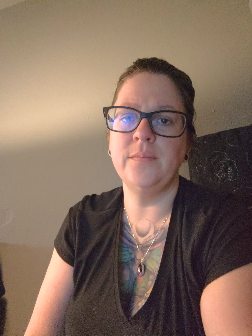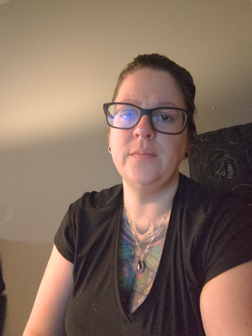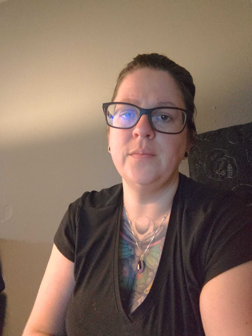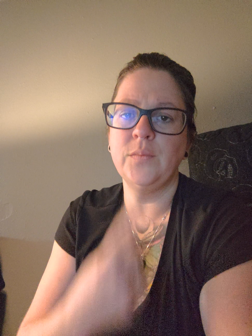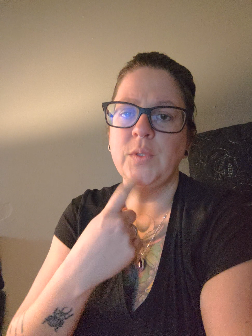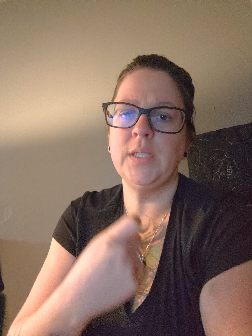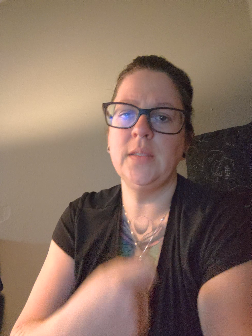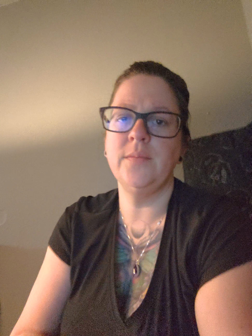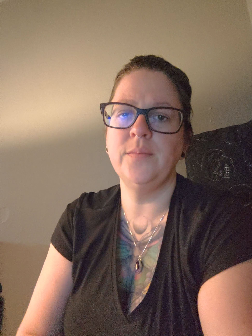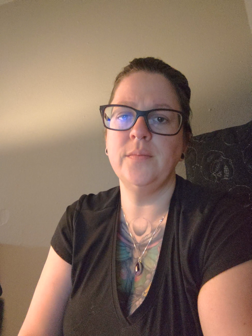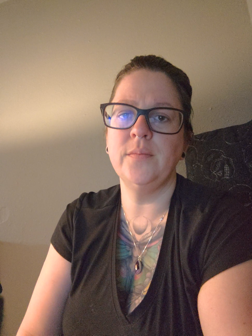red